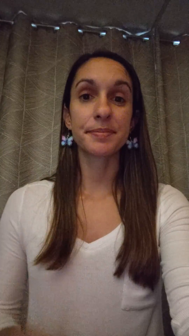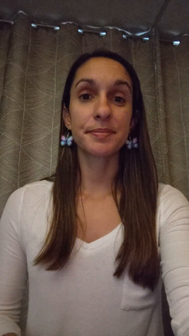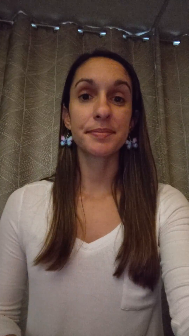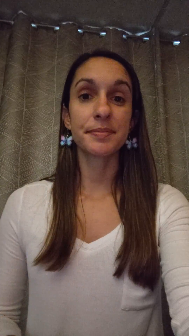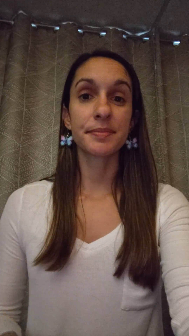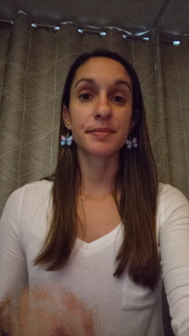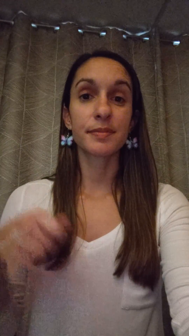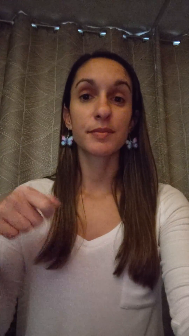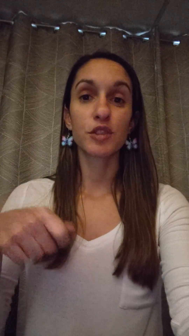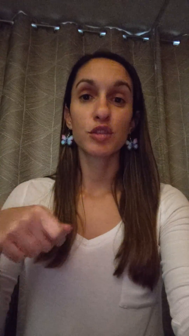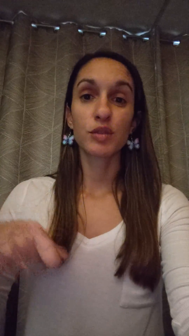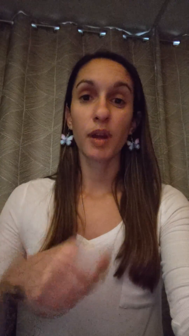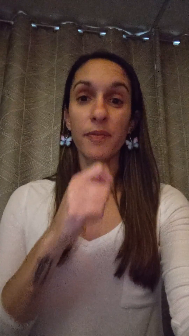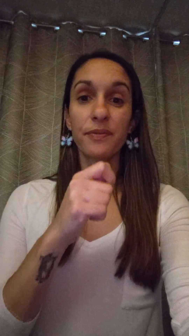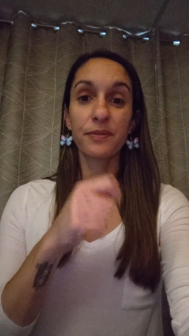shovel